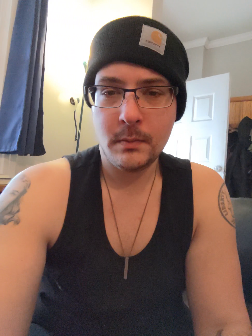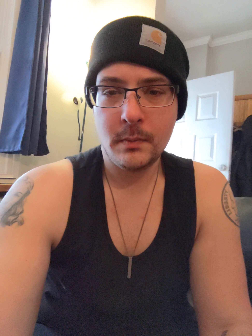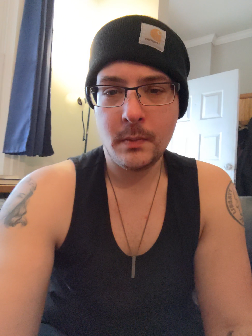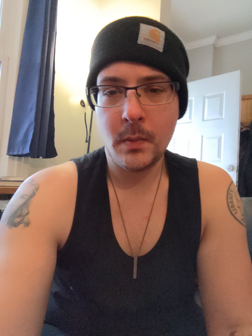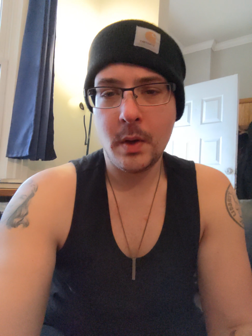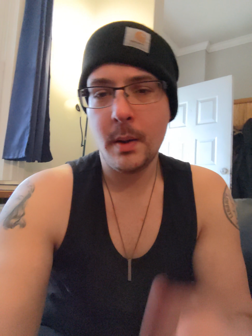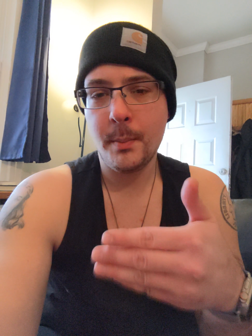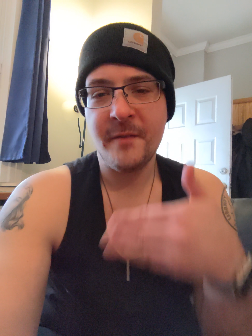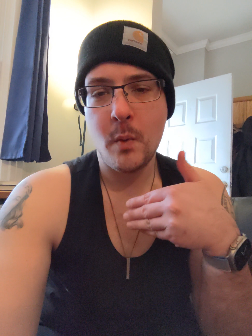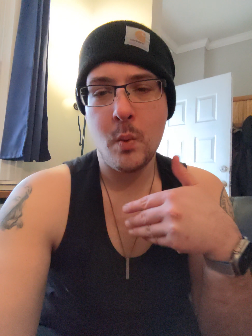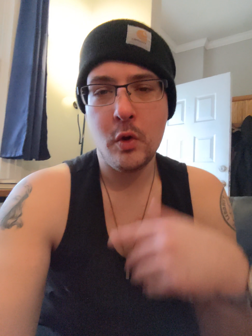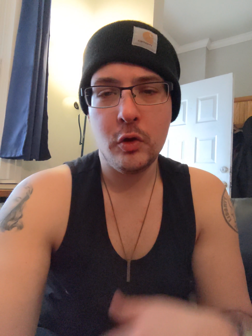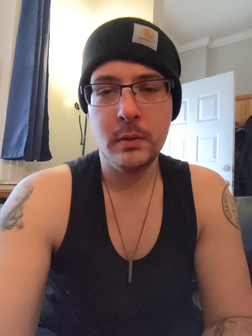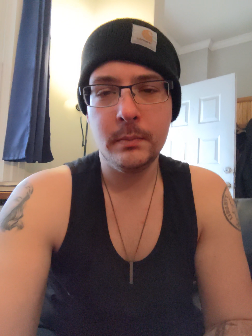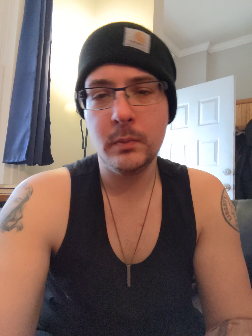before